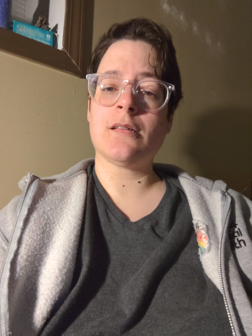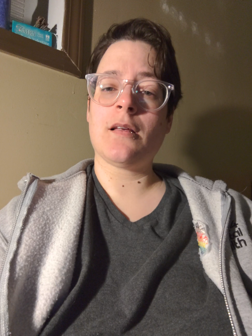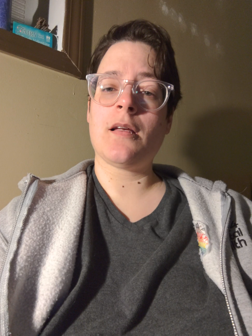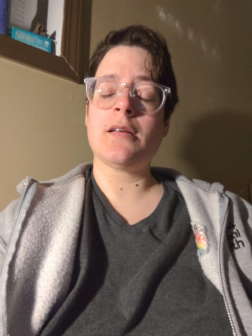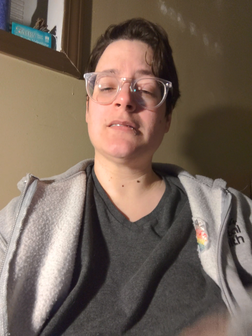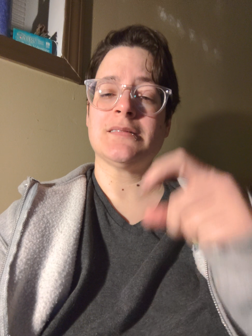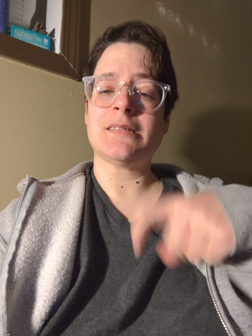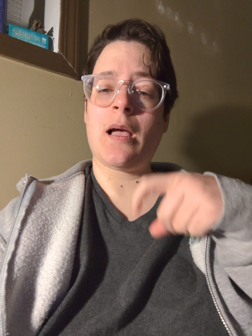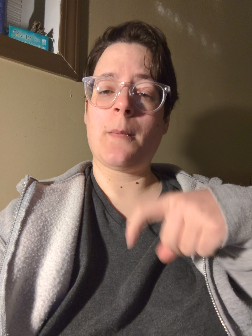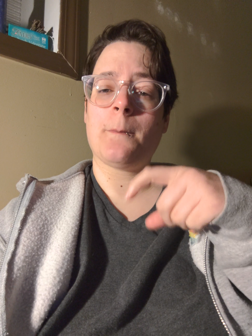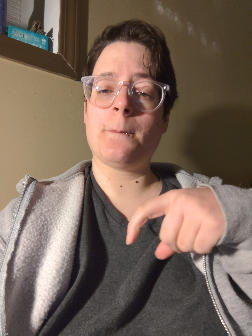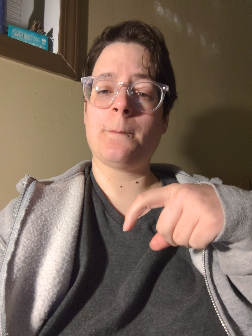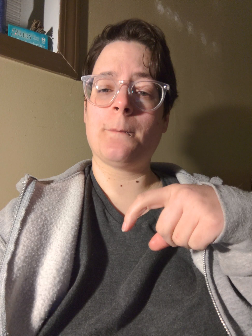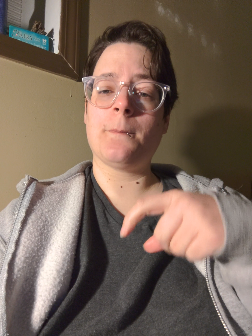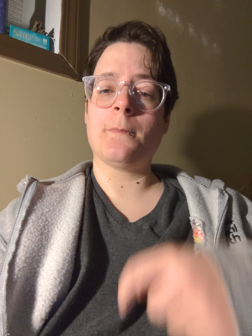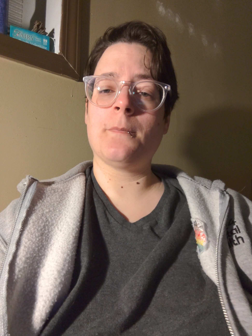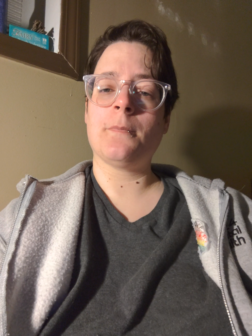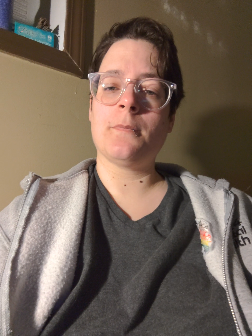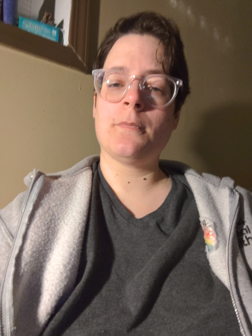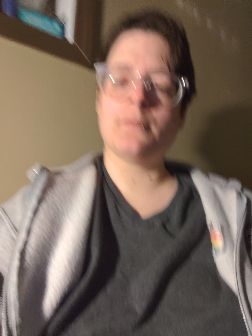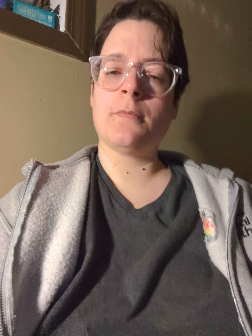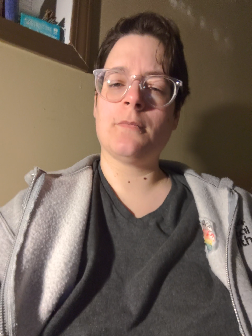time